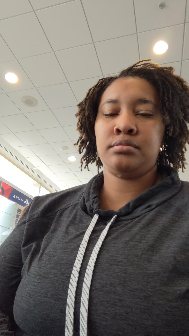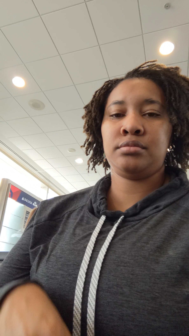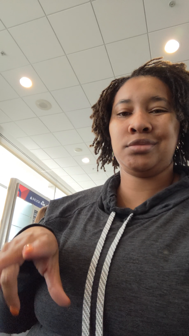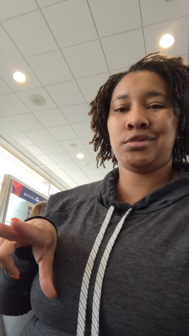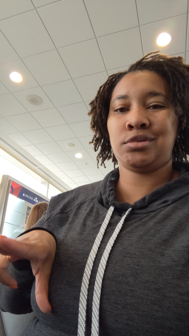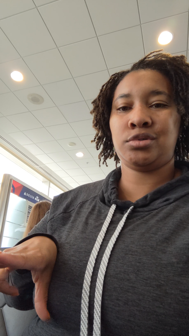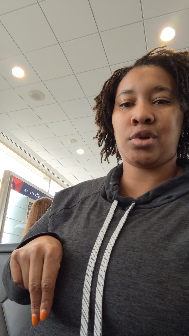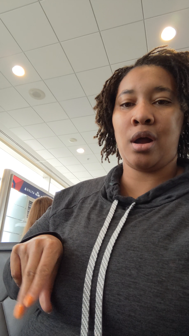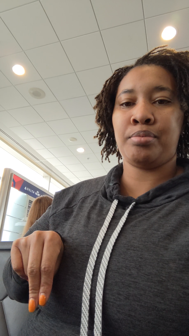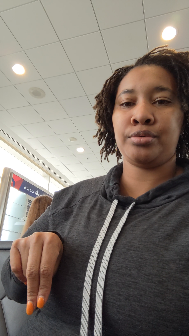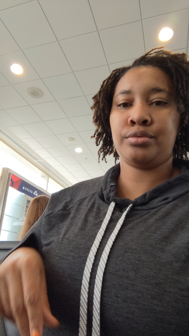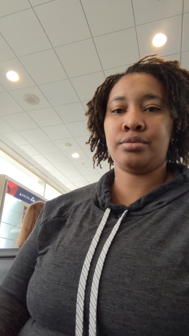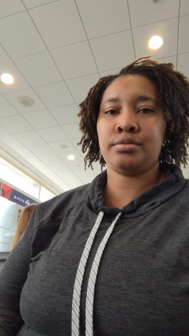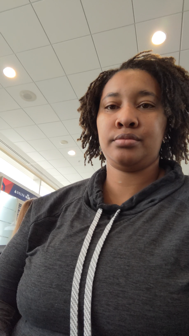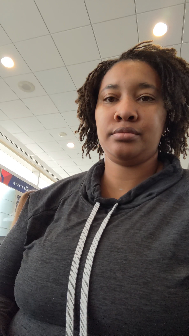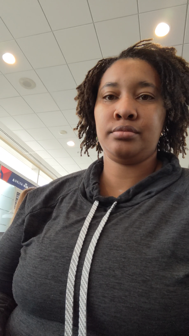diaper